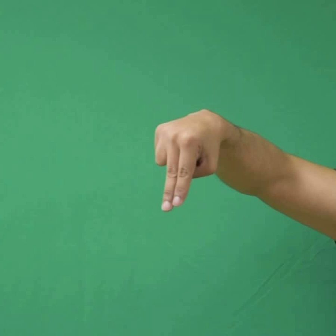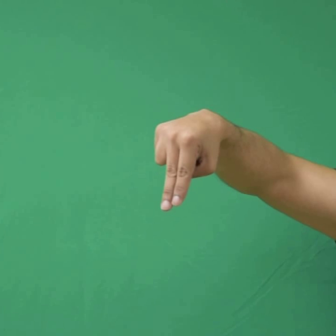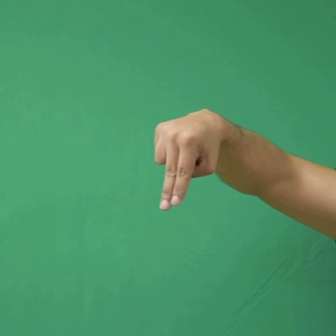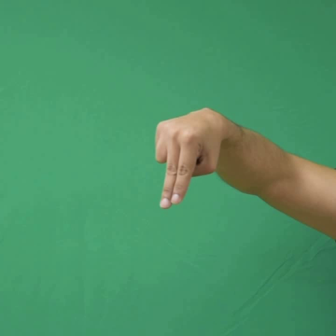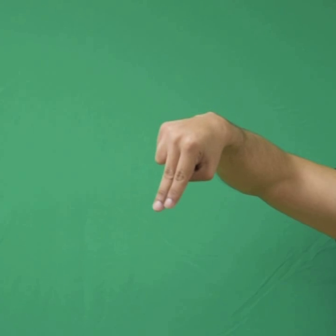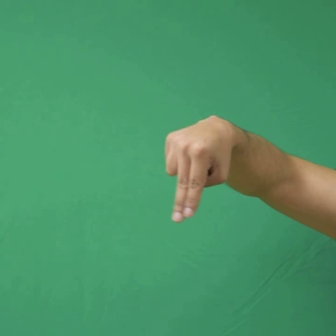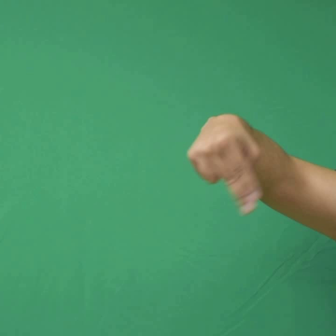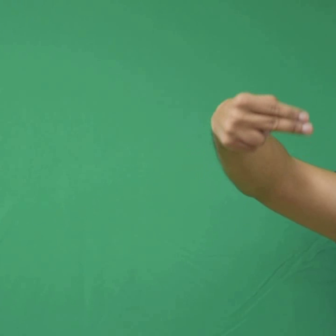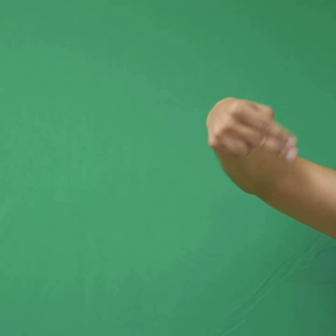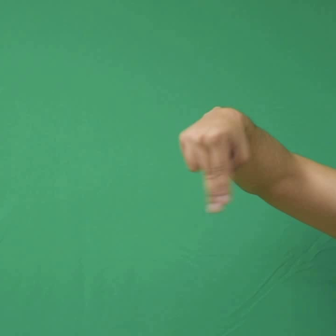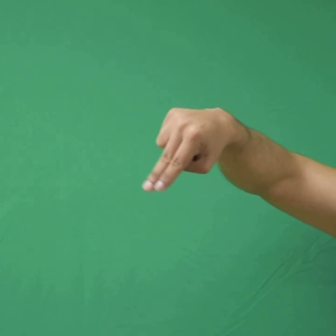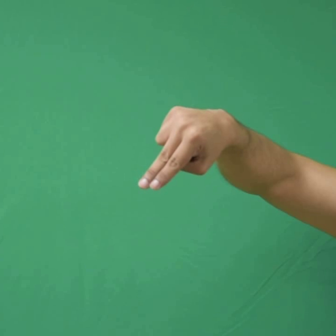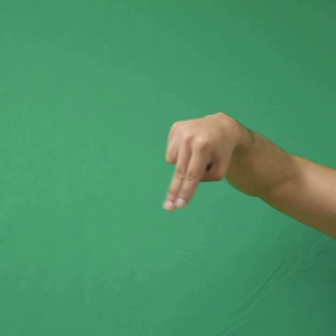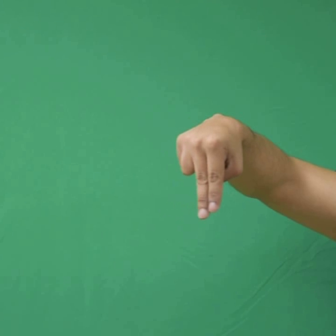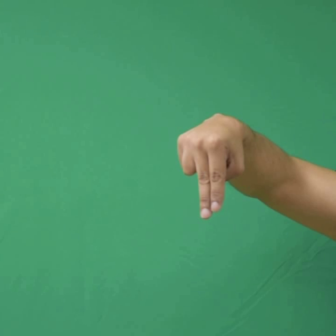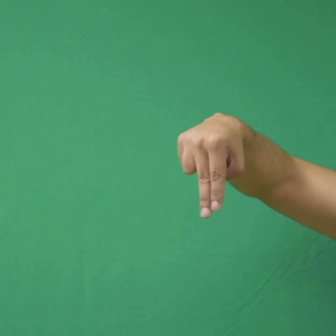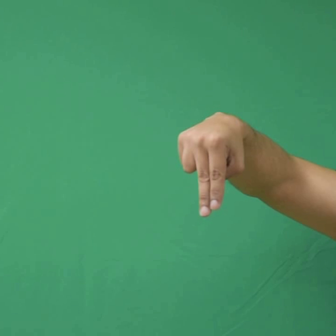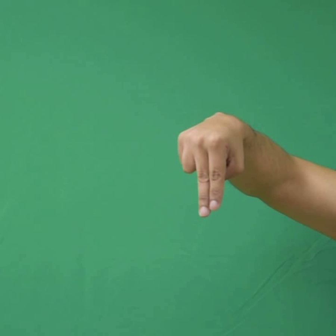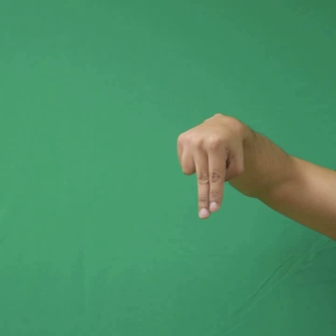Ñ